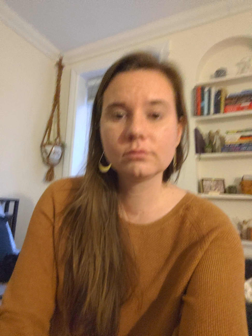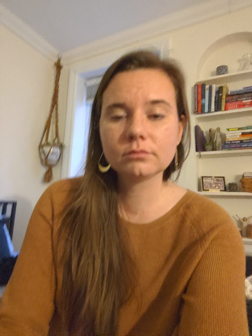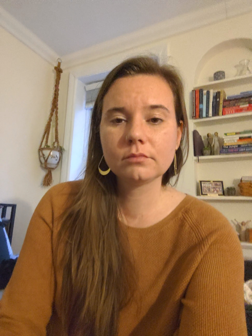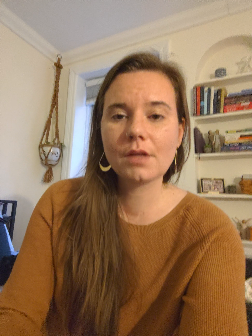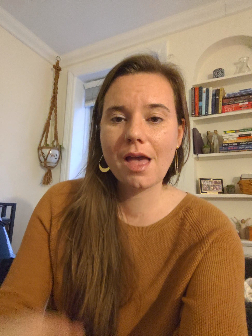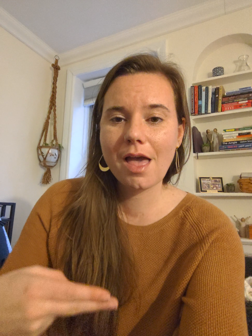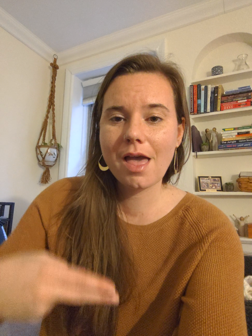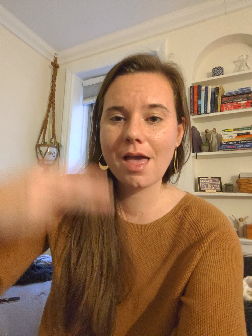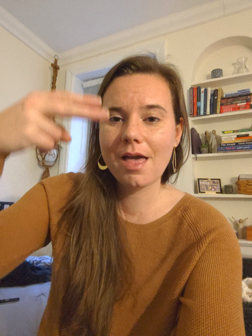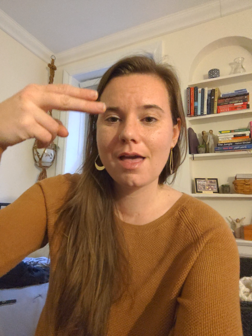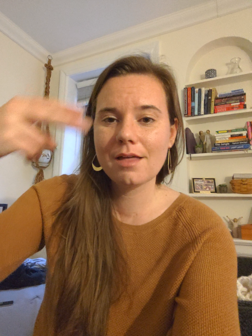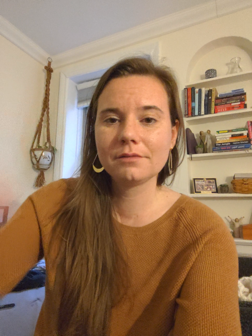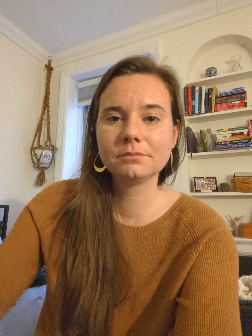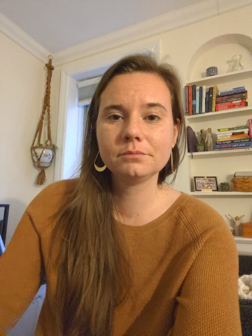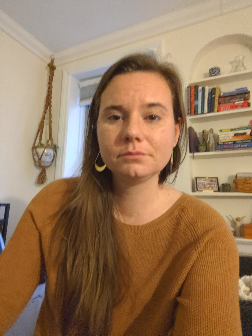high